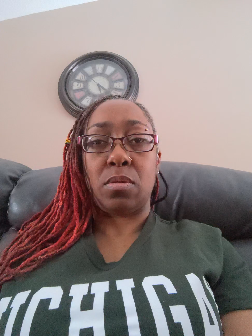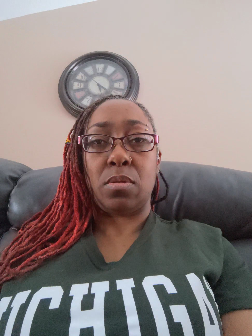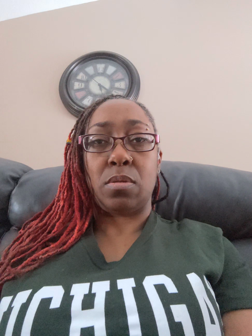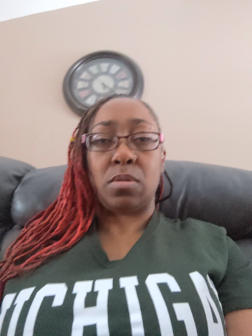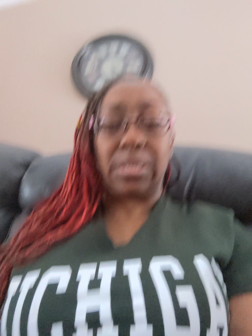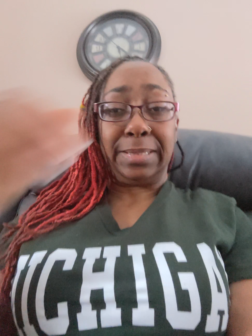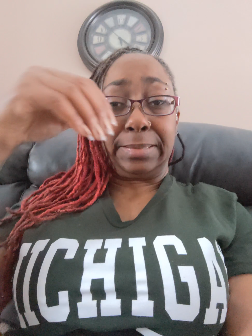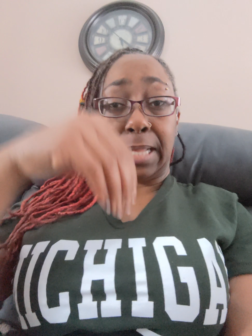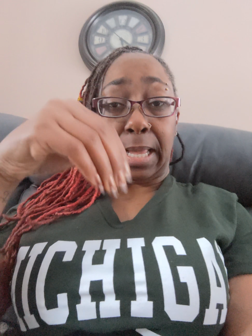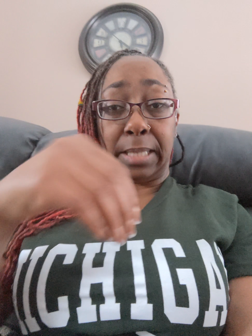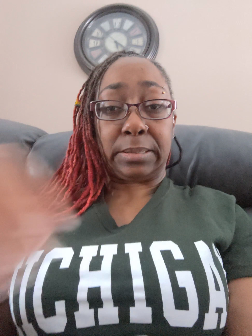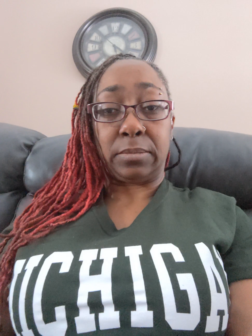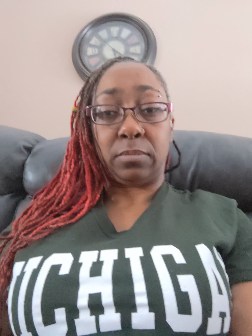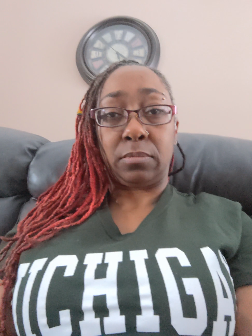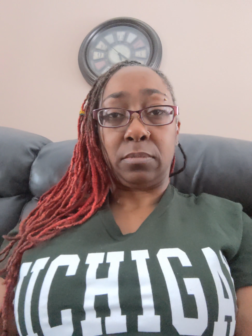night